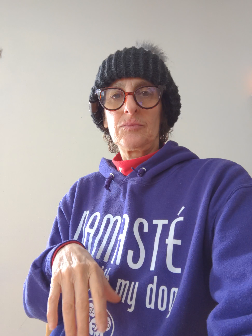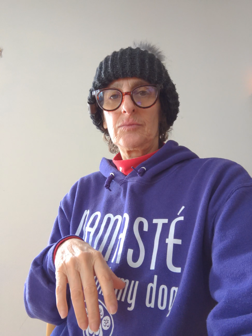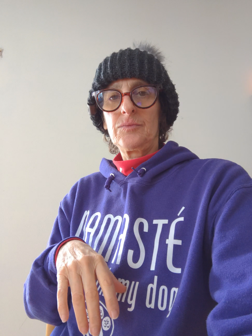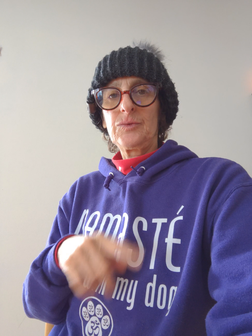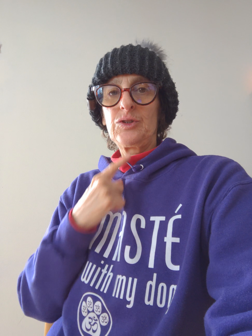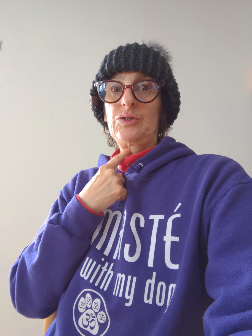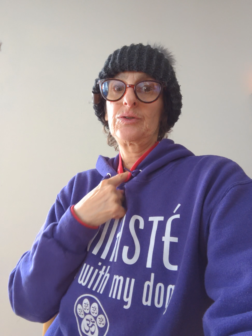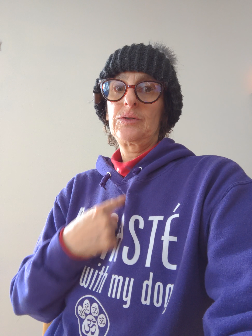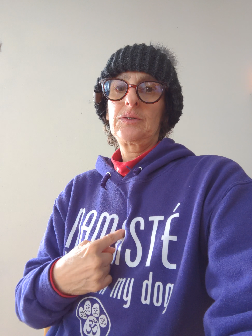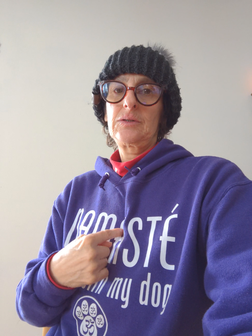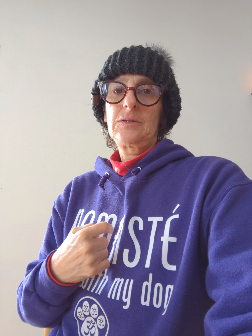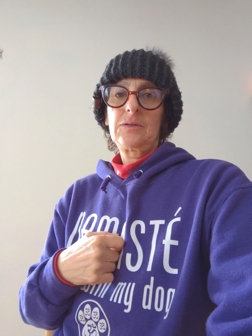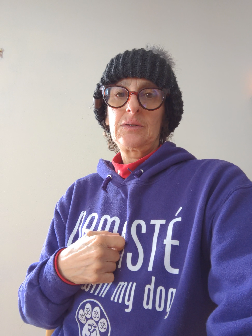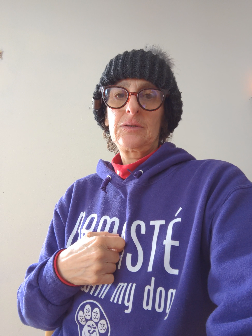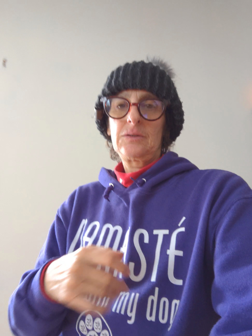thirsty